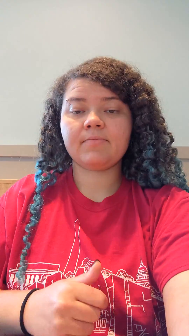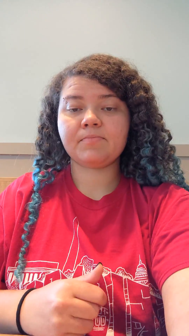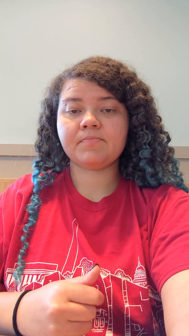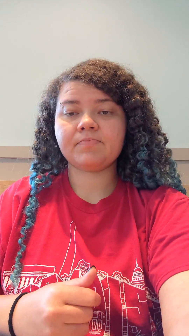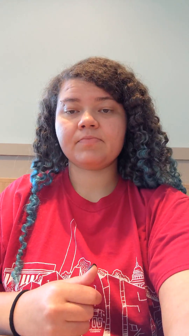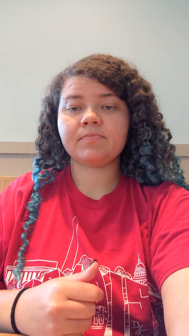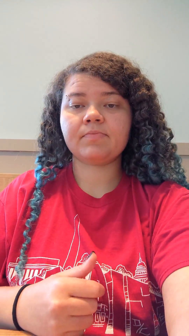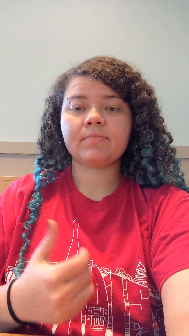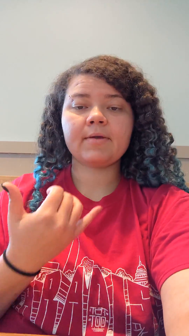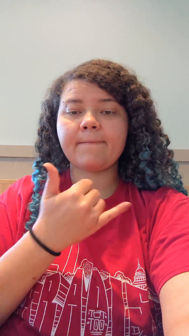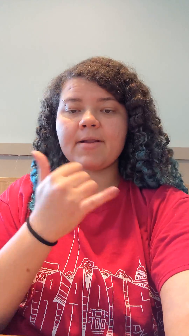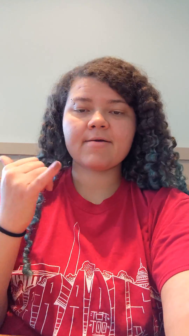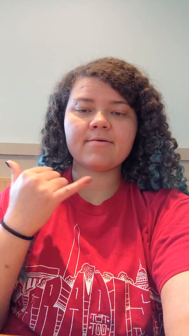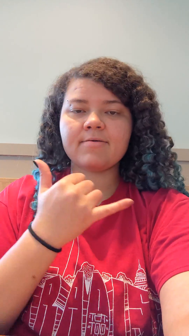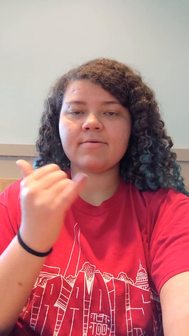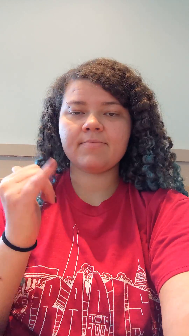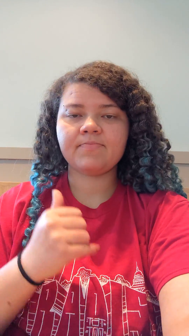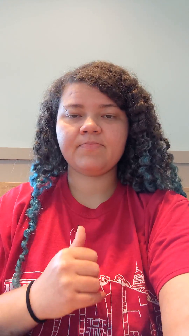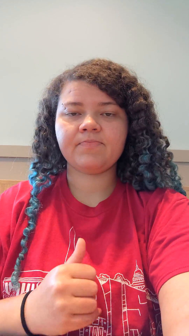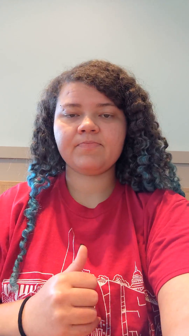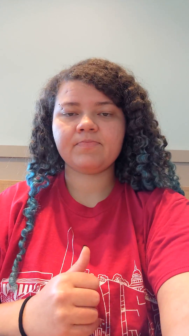play